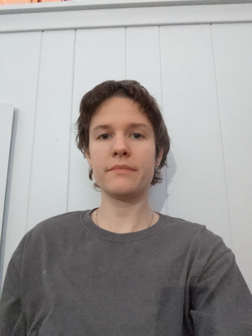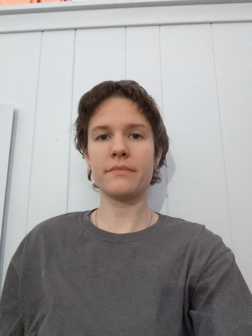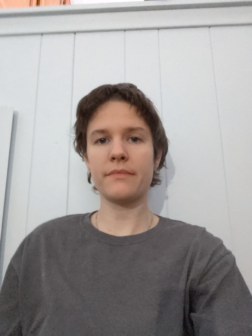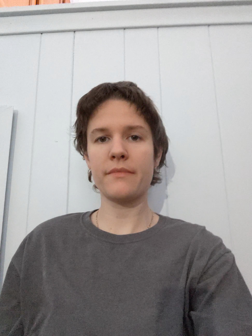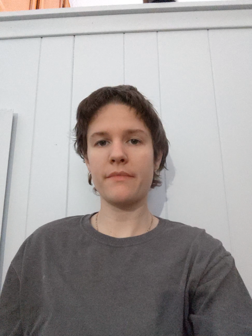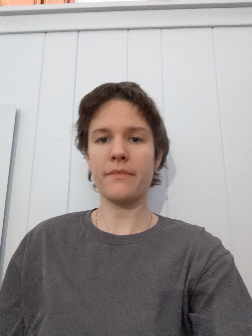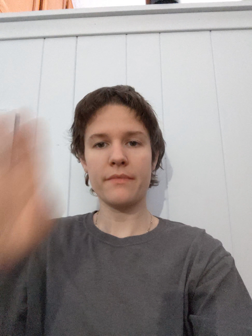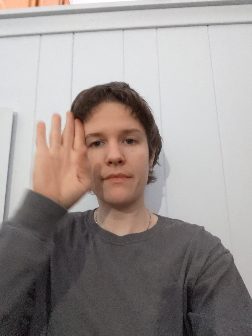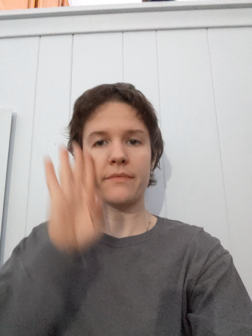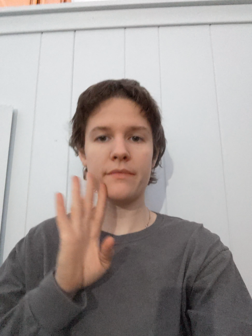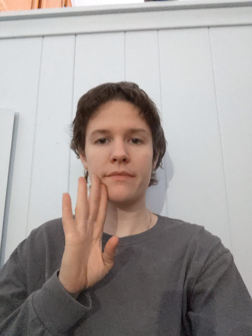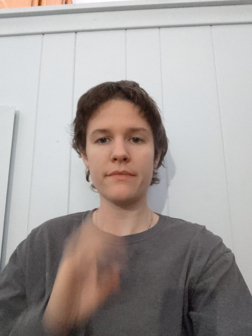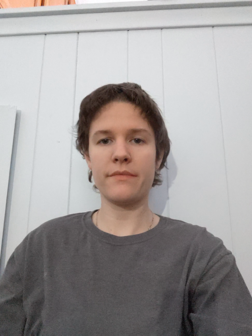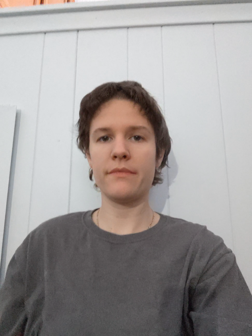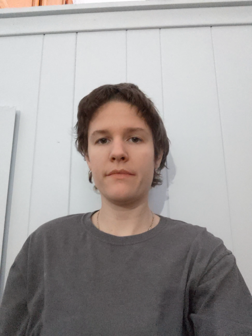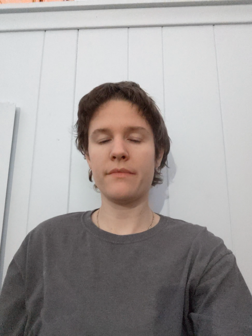brown